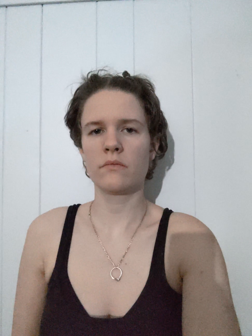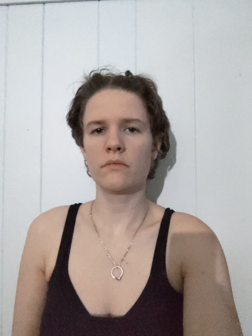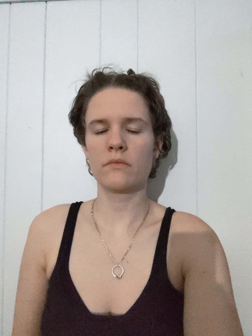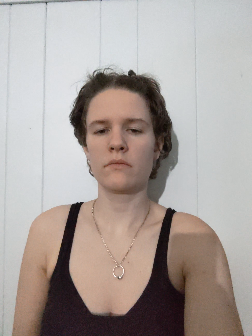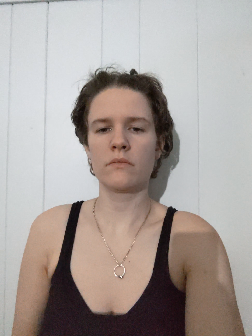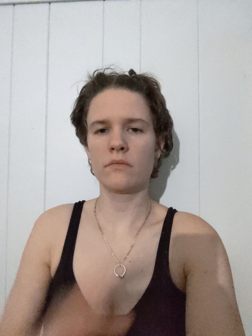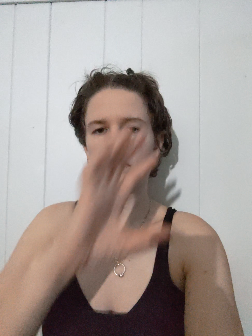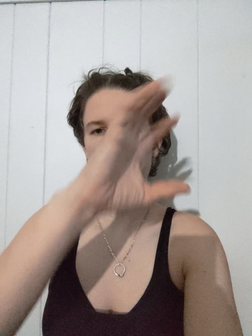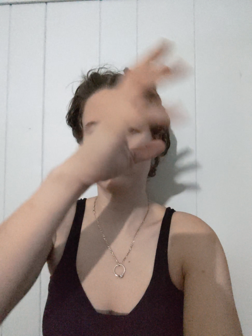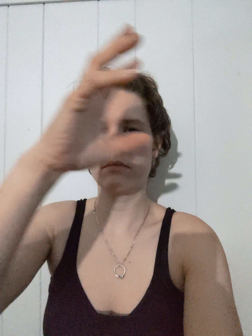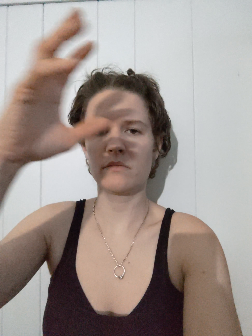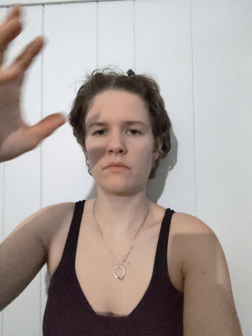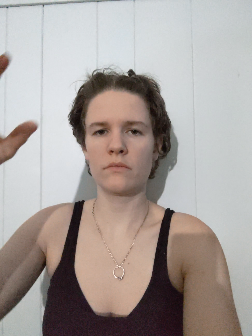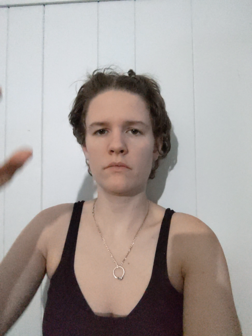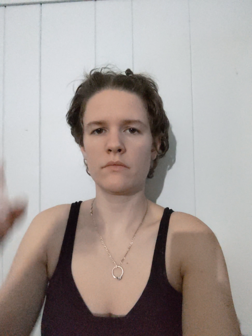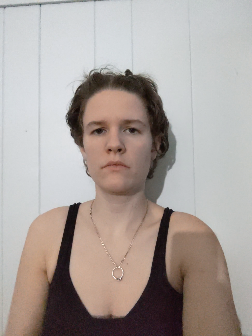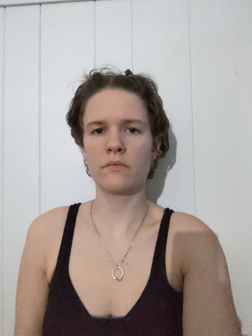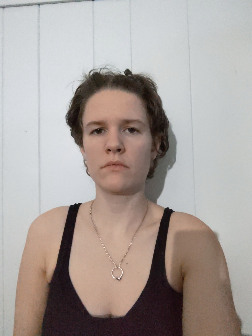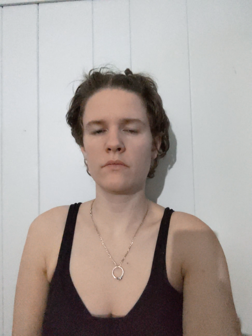cloud